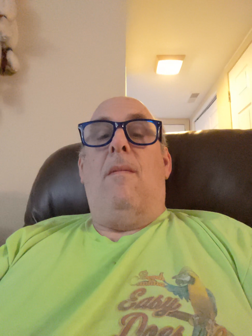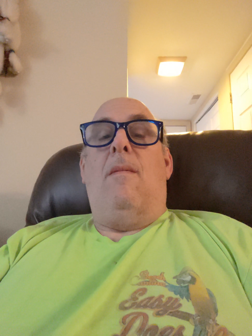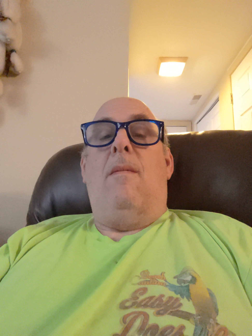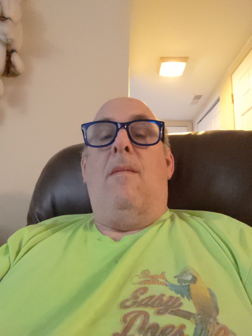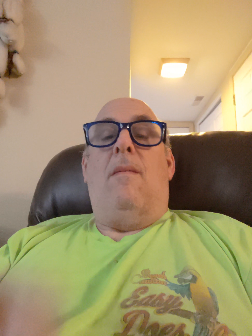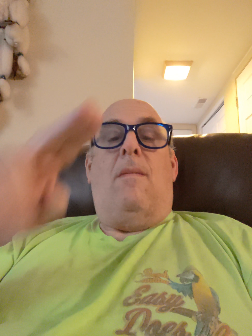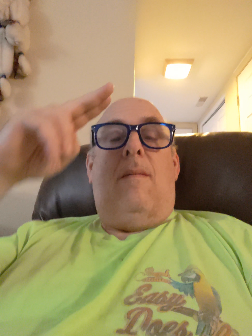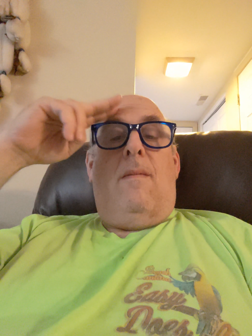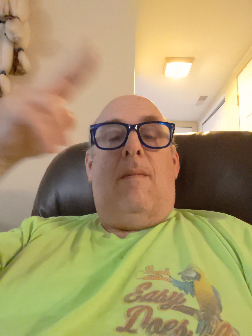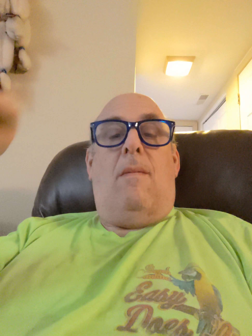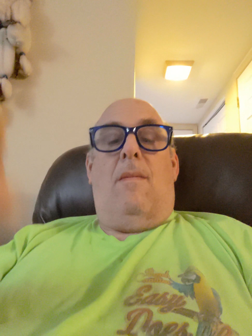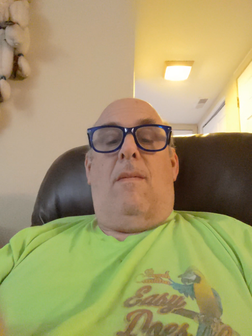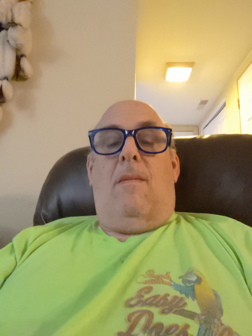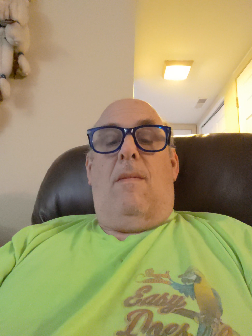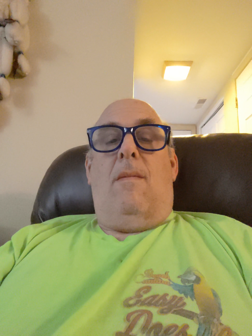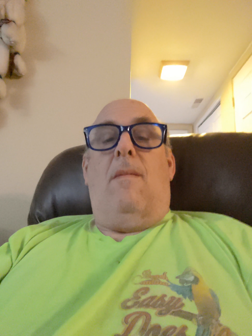hello